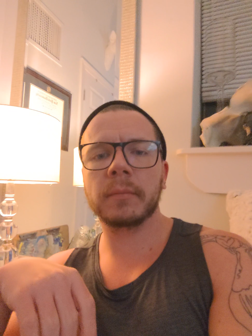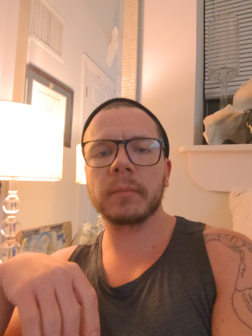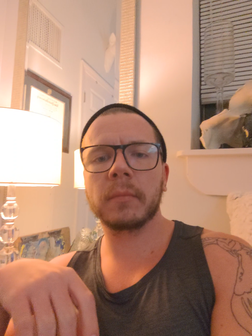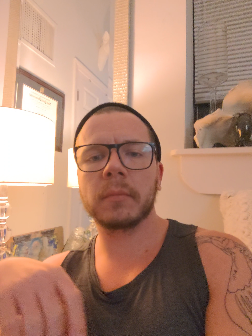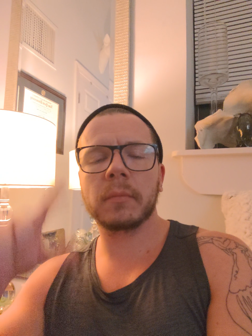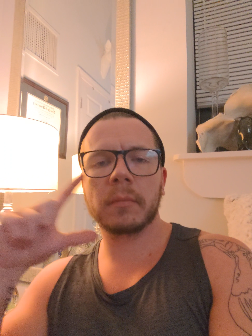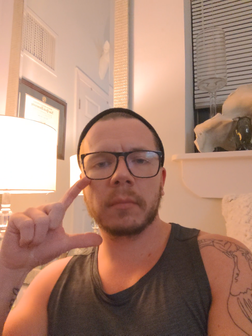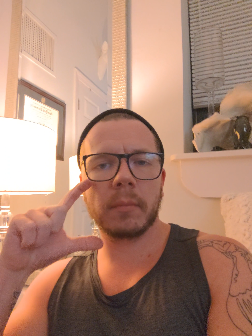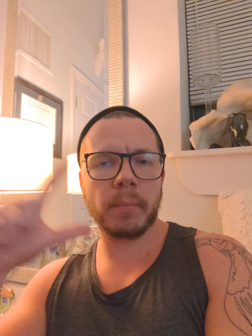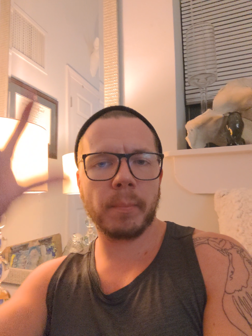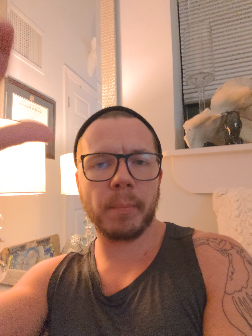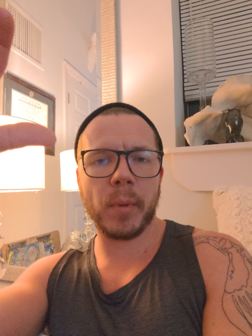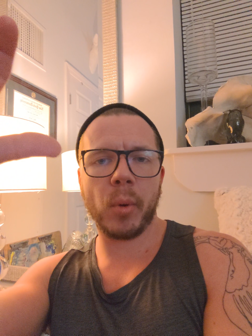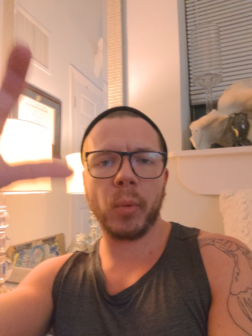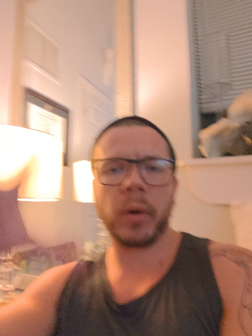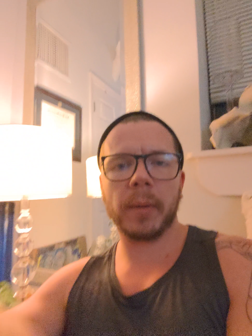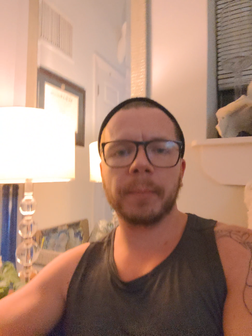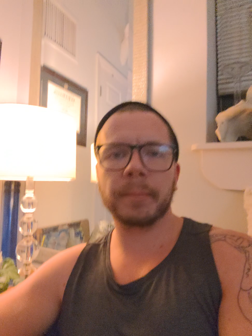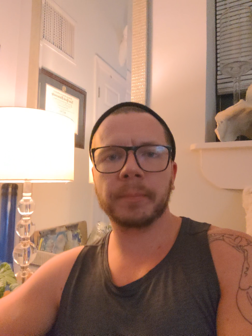moon